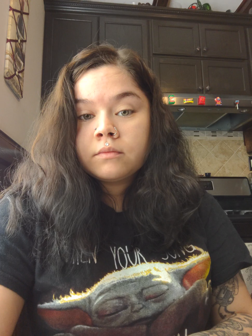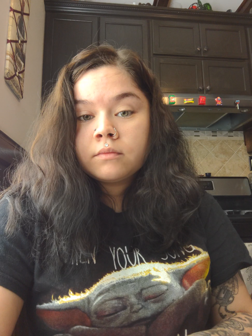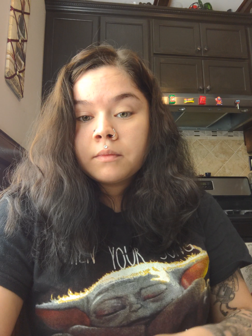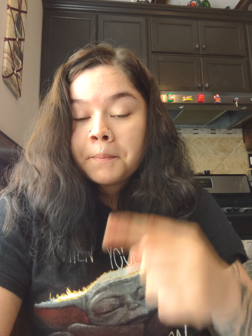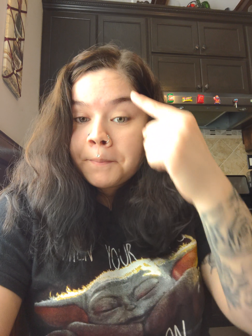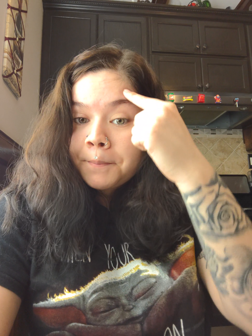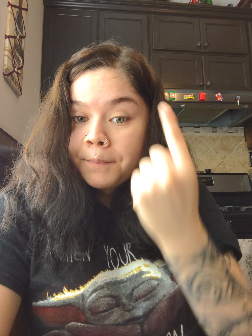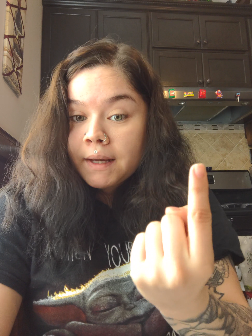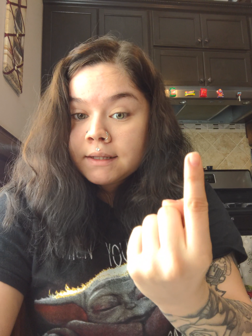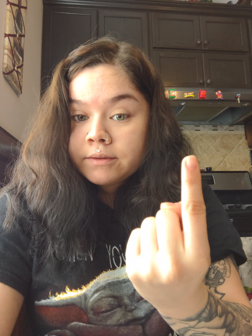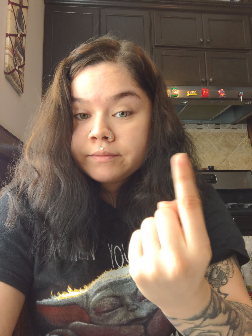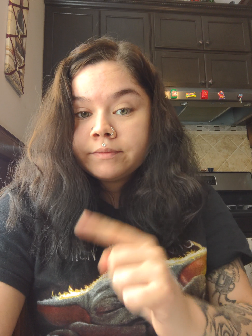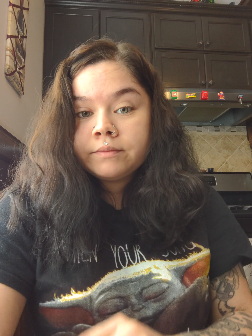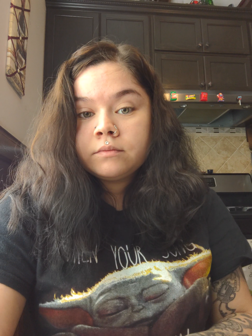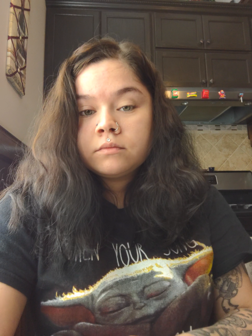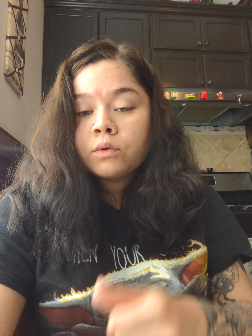penny